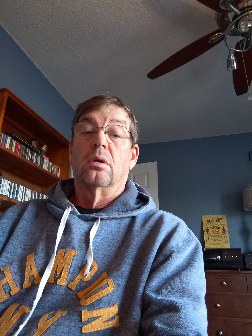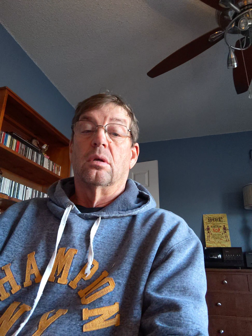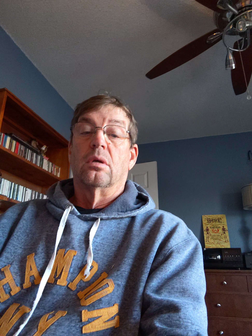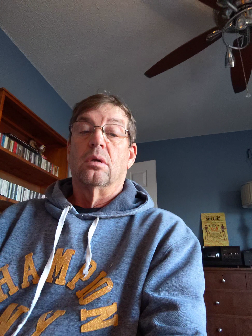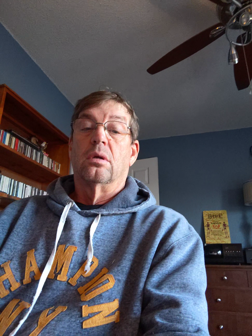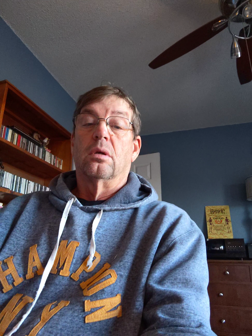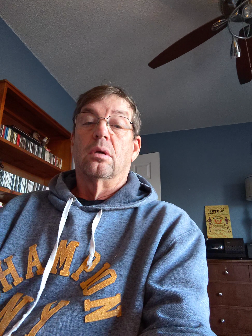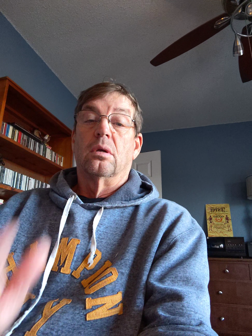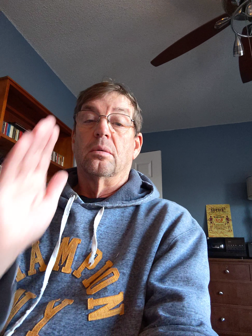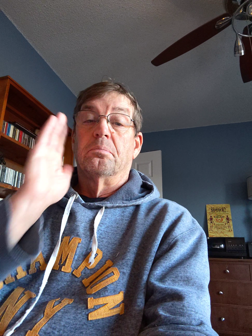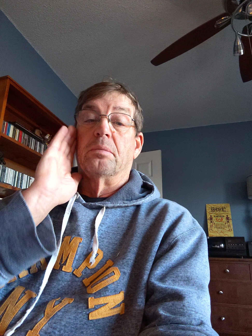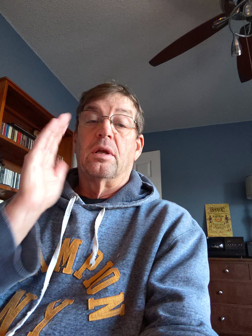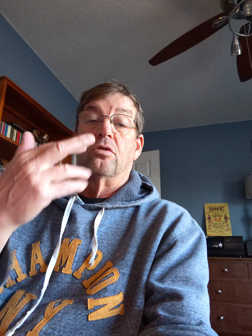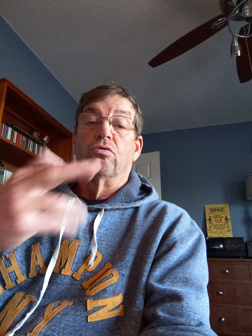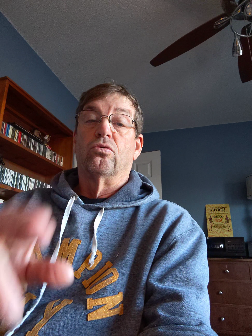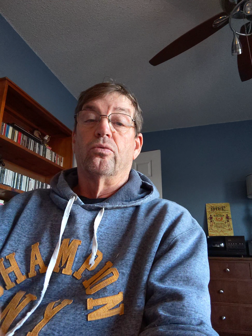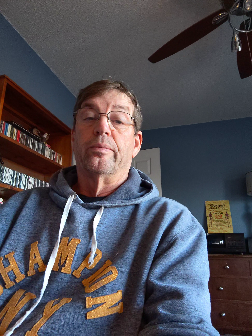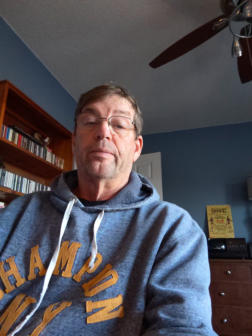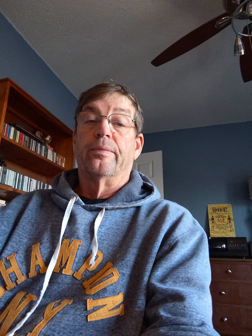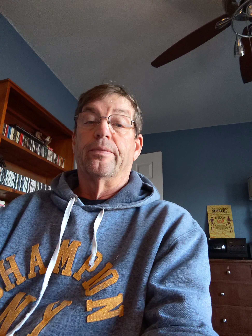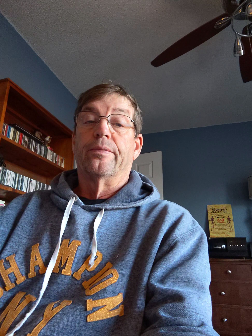bedroom